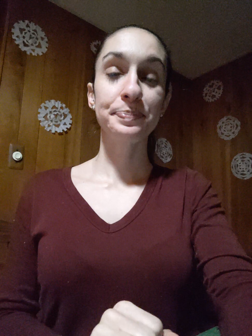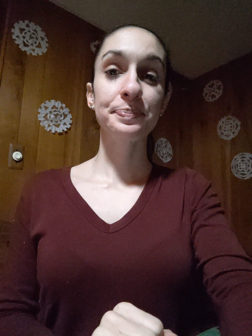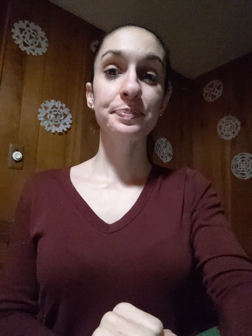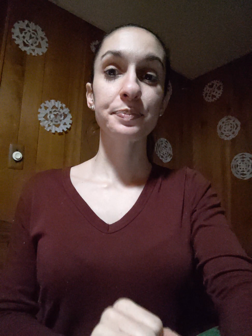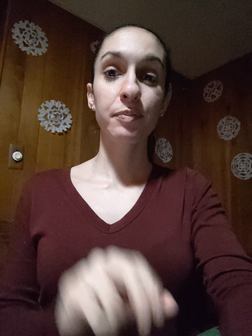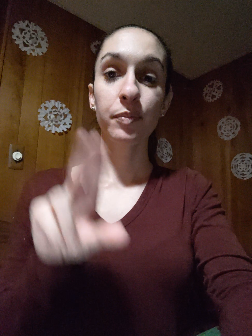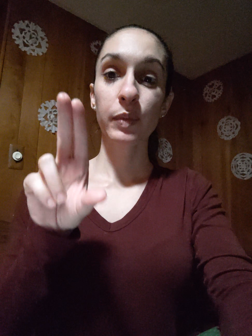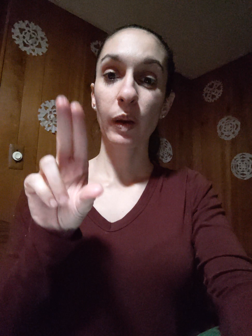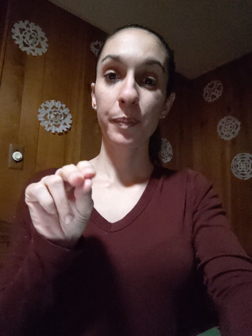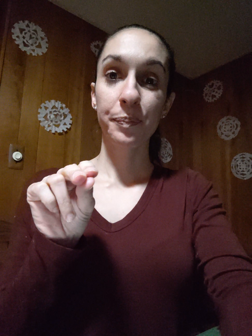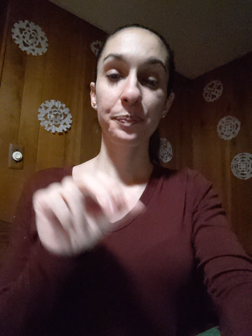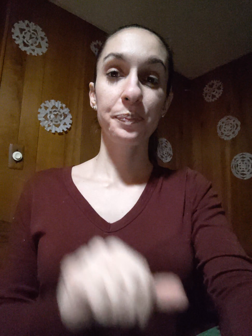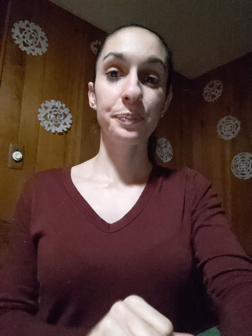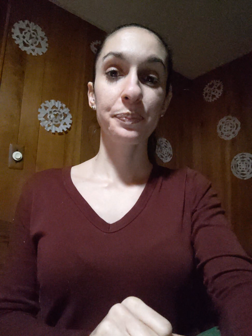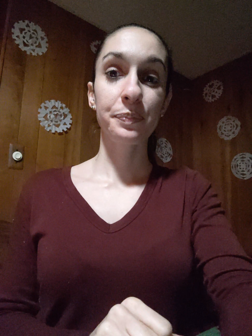no